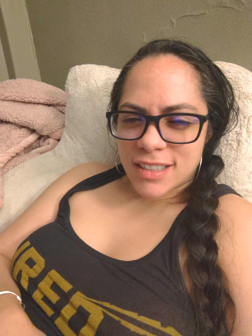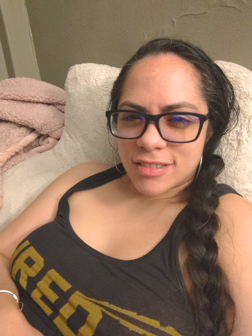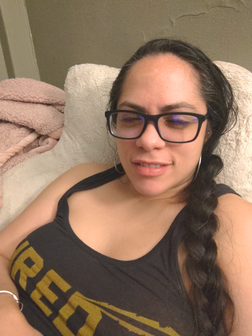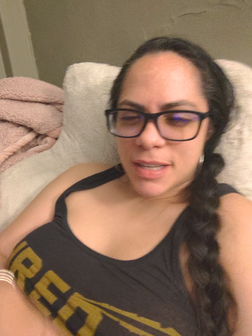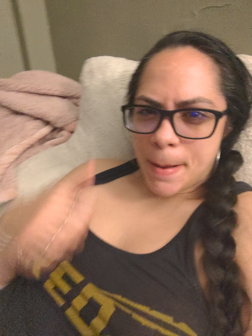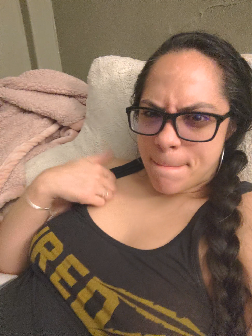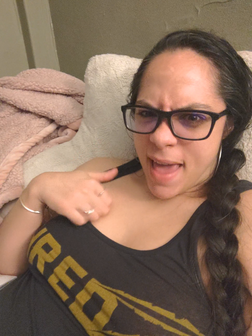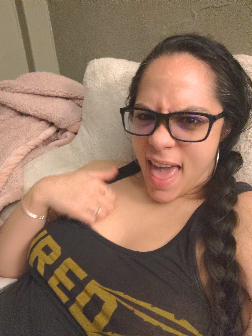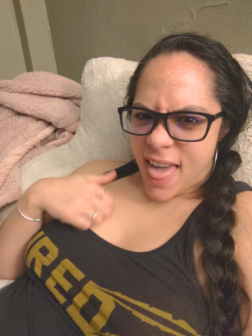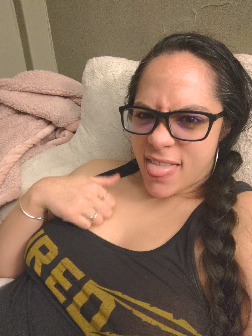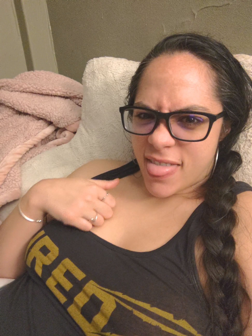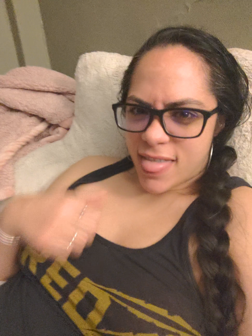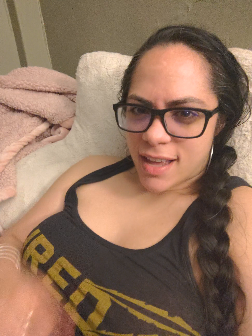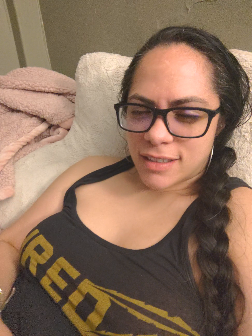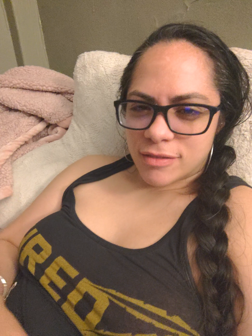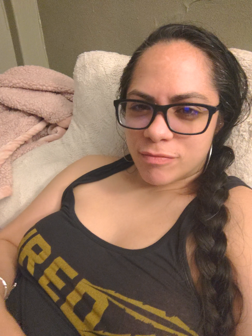bath